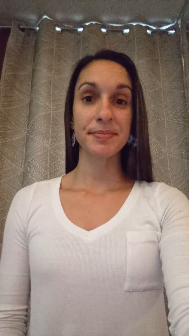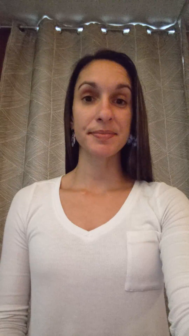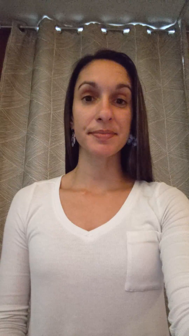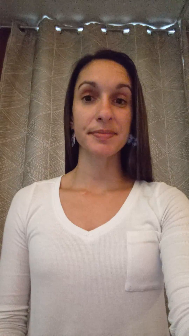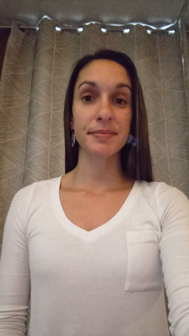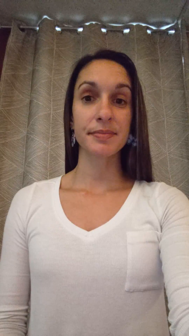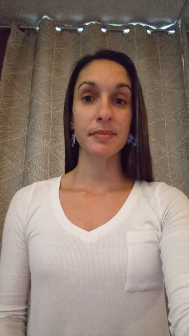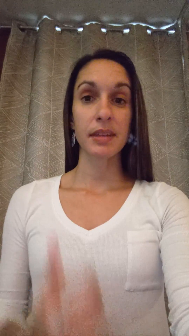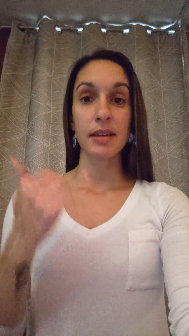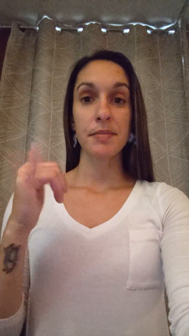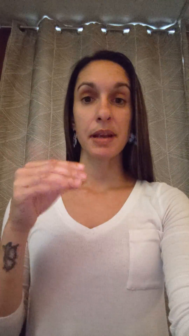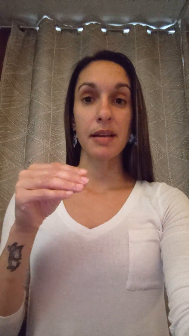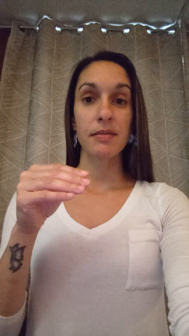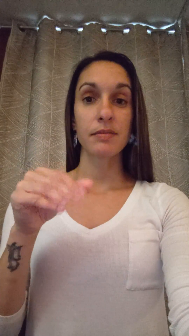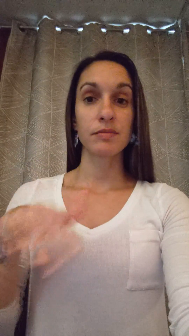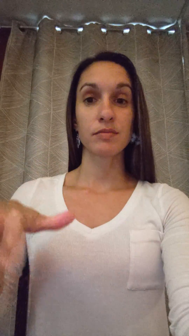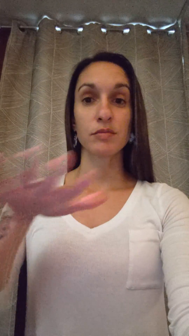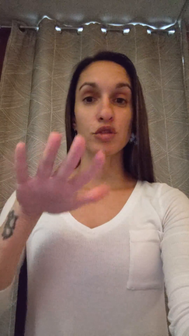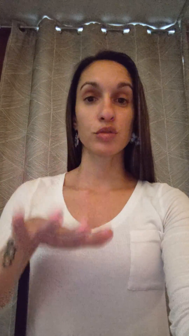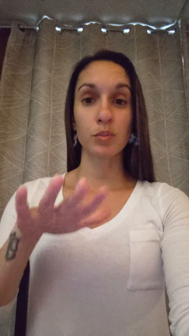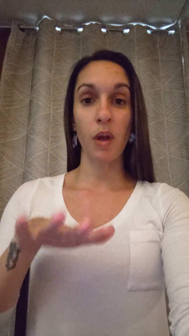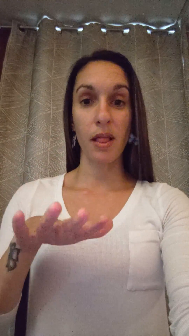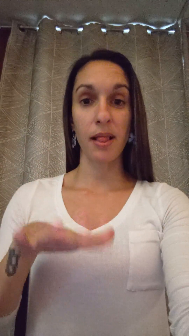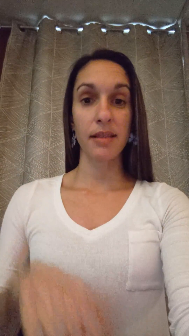playground